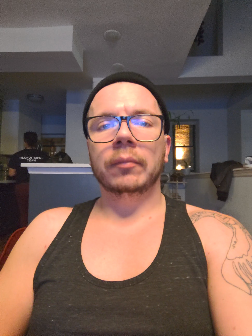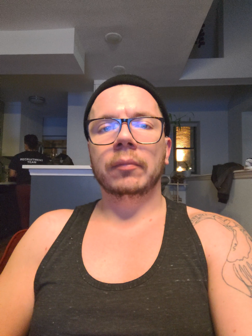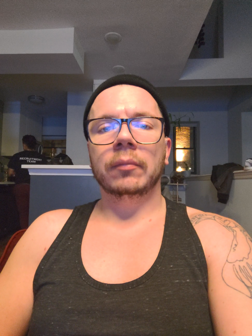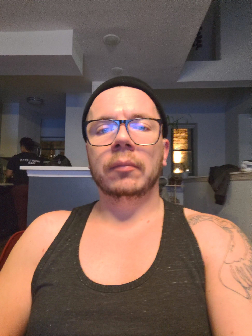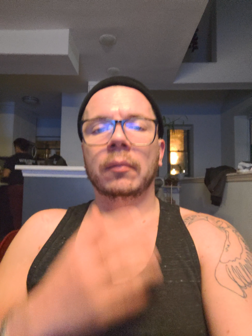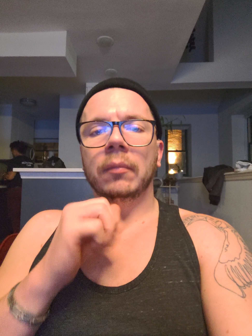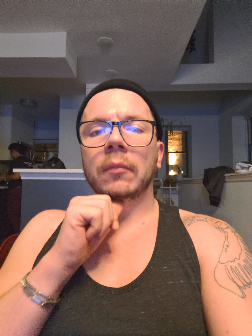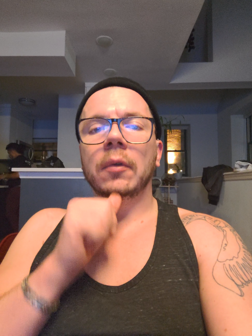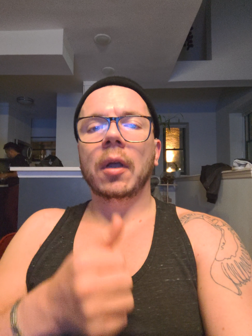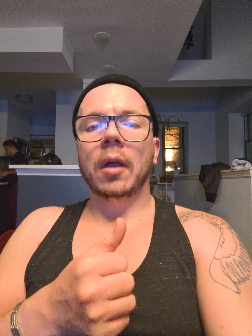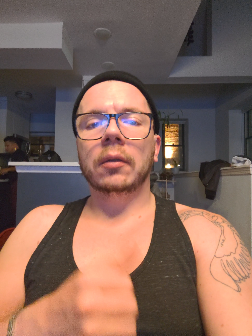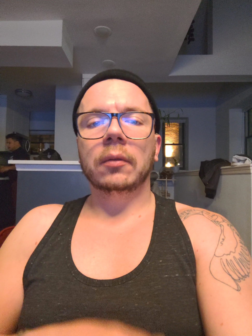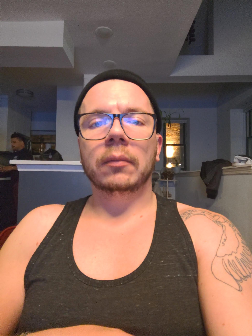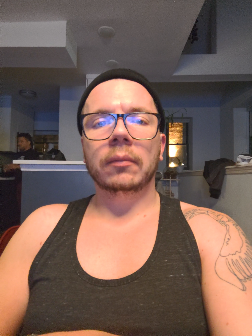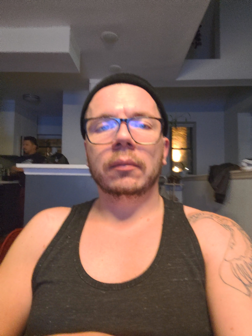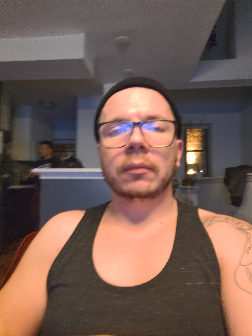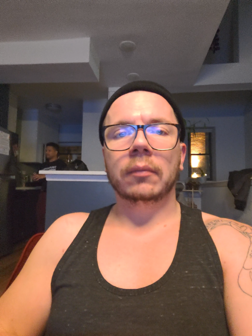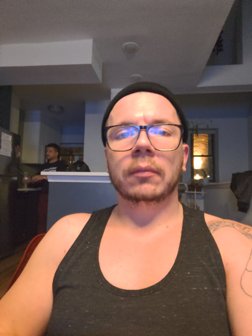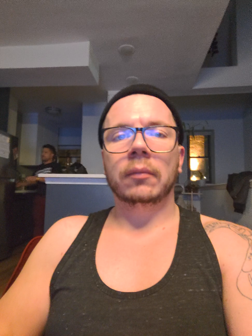not